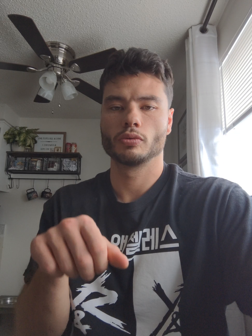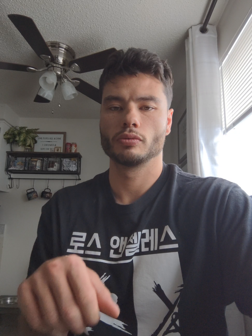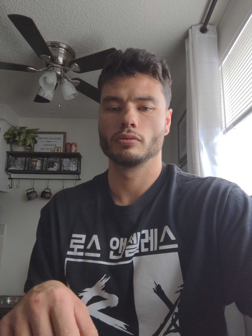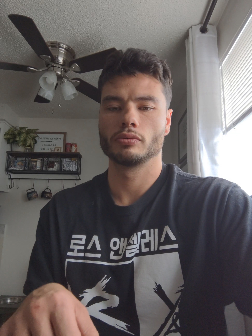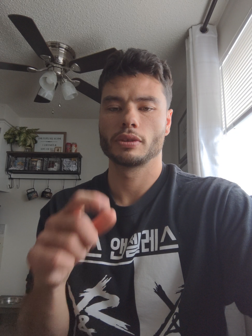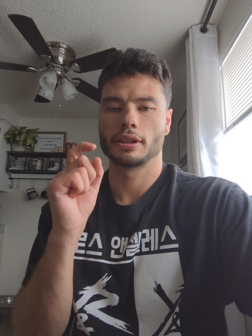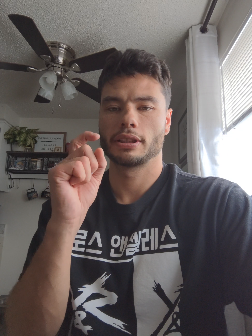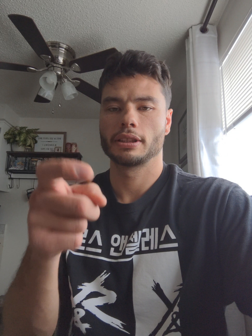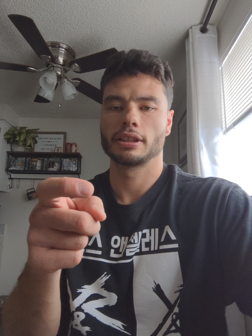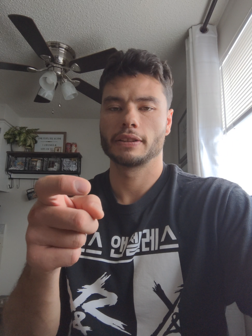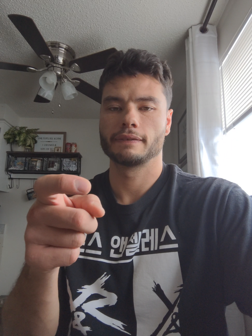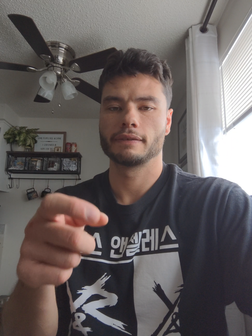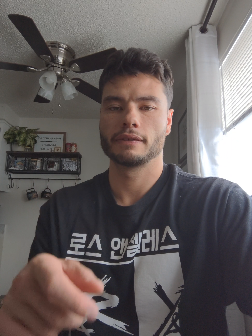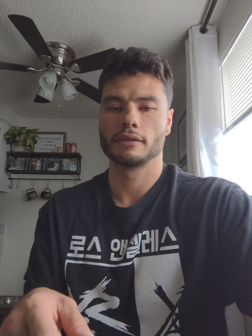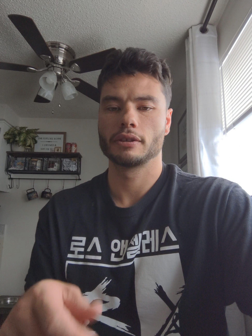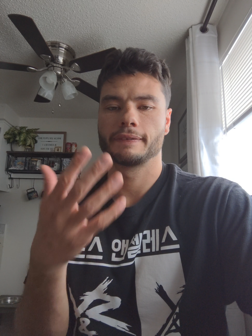gift